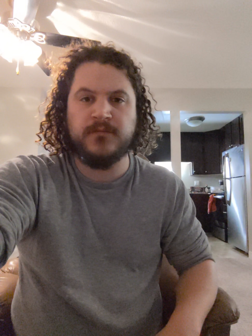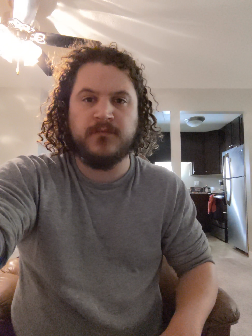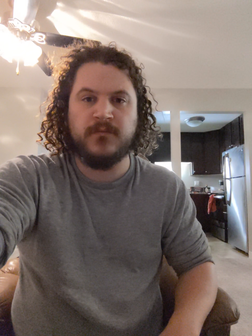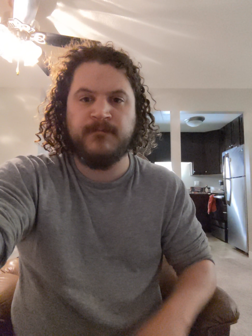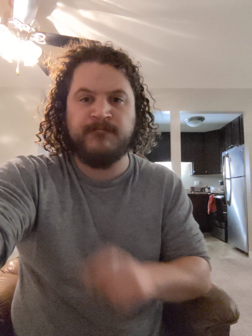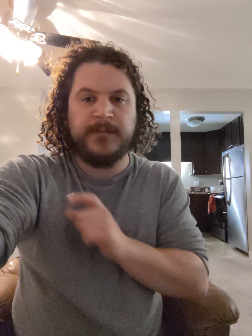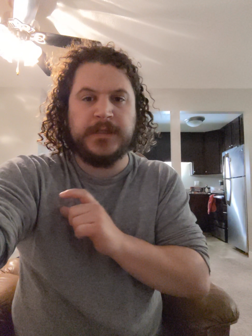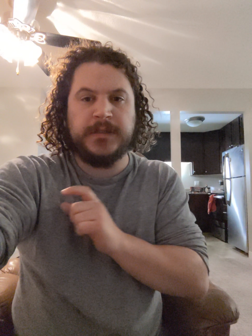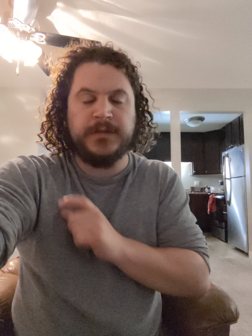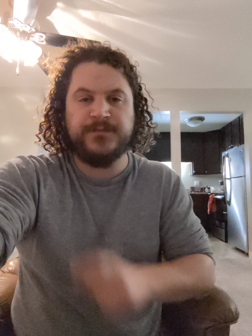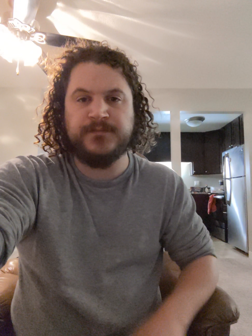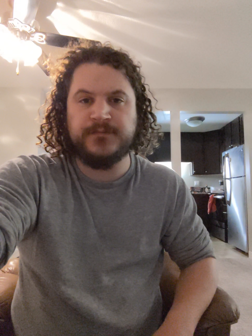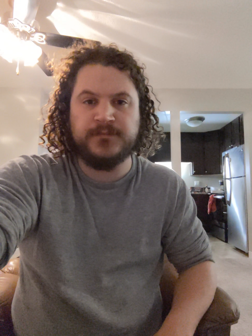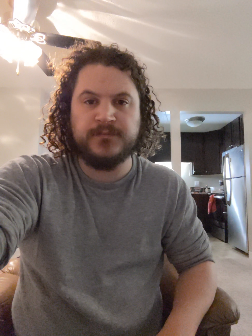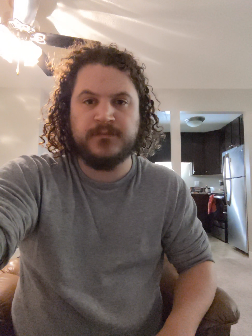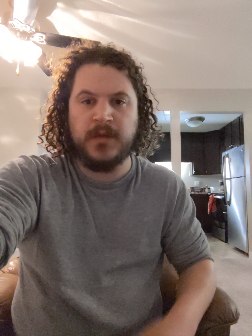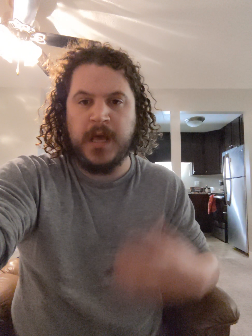police